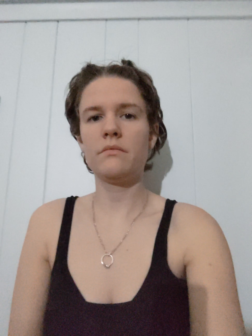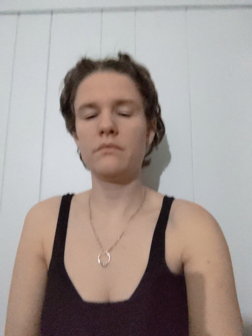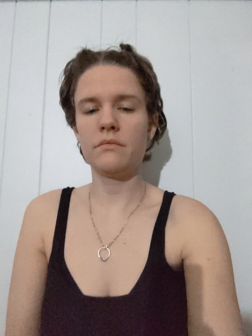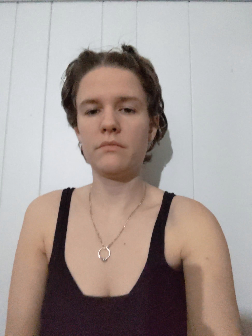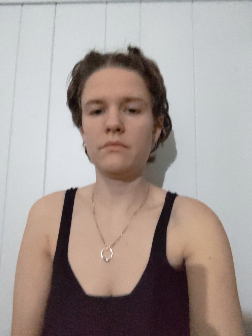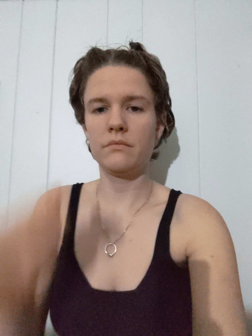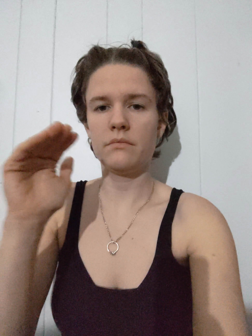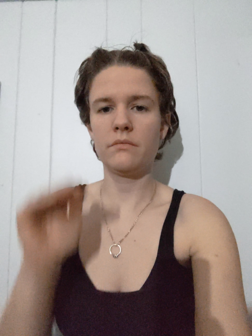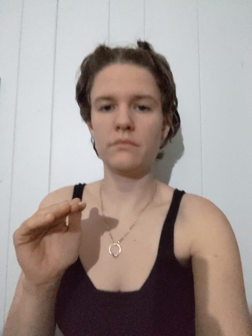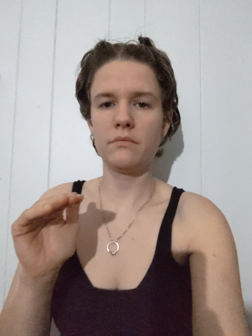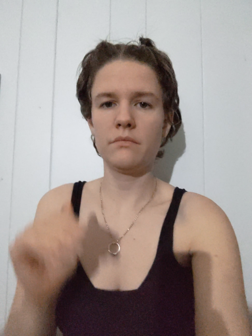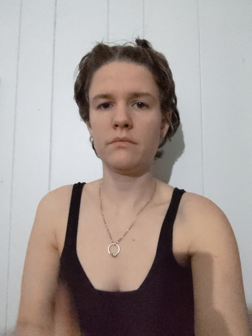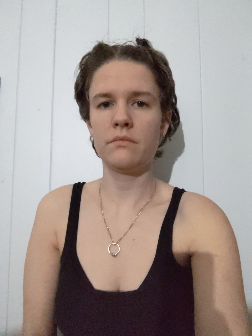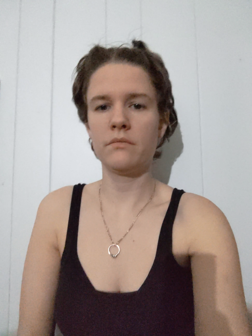child